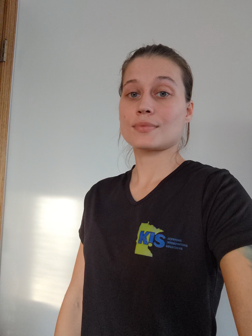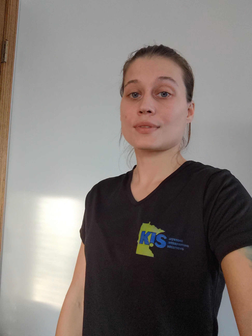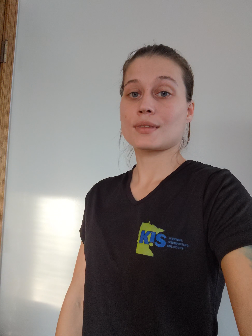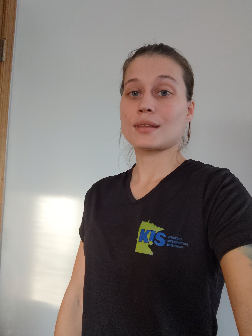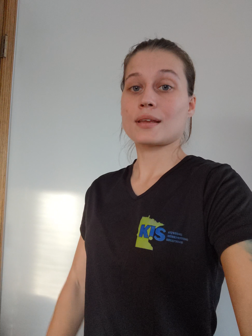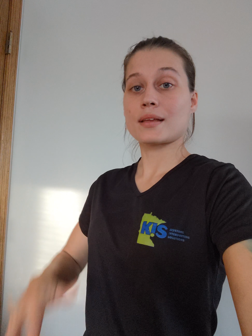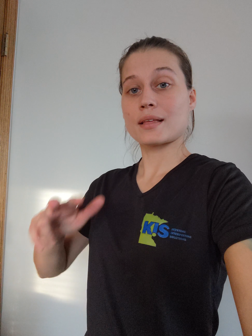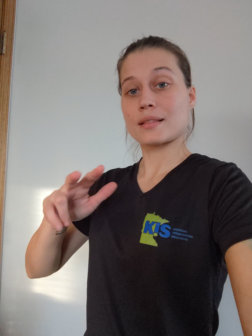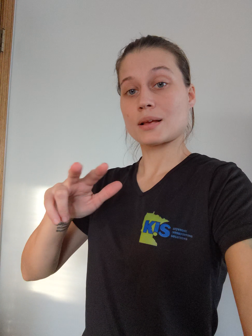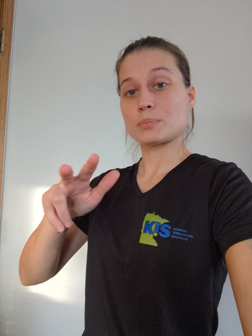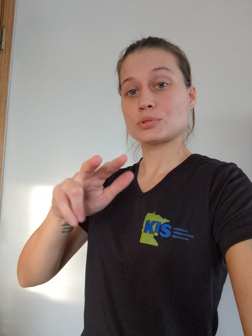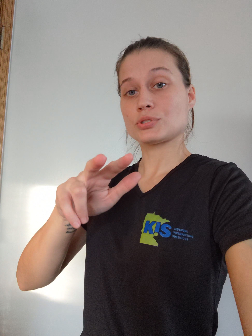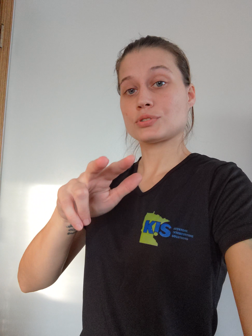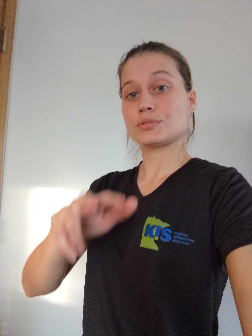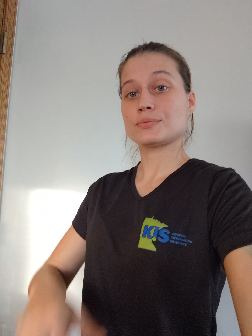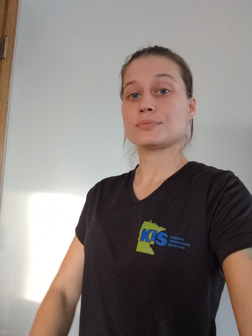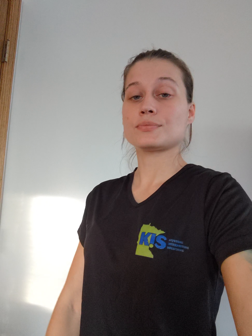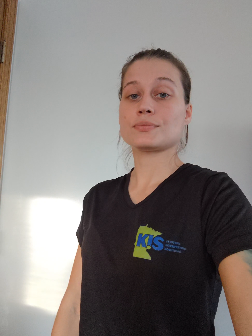helicopter